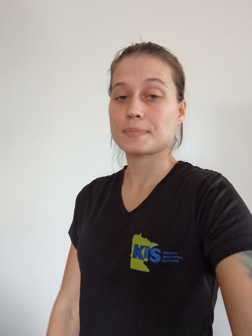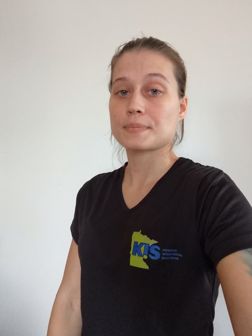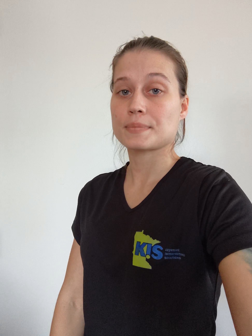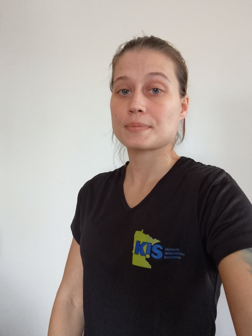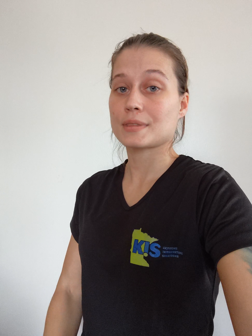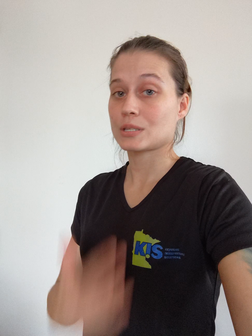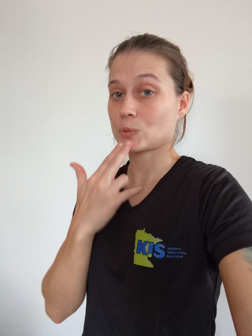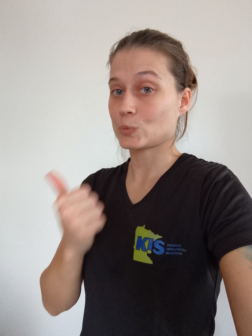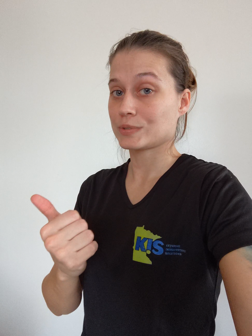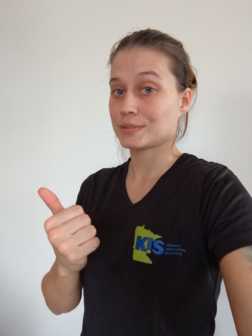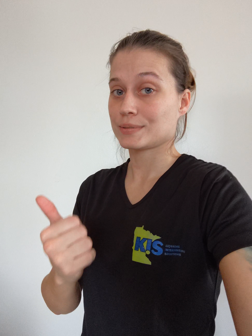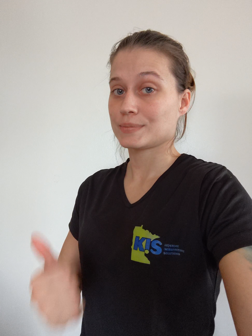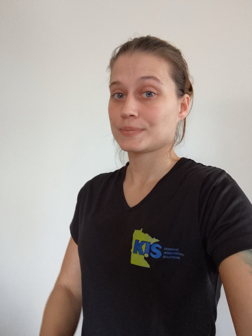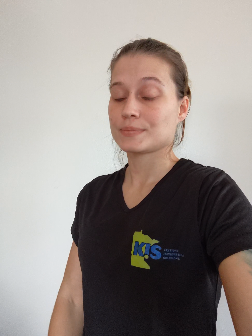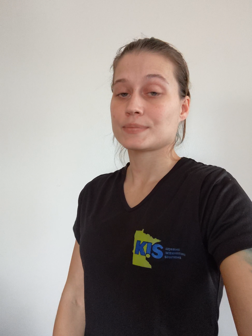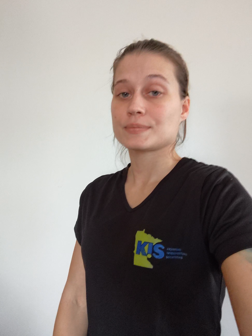cute